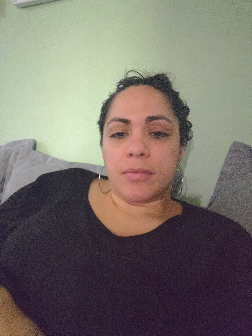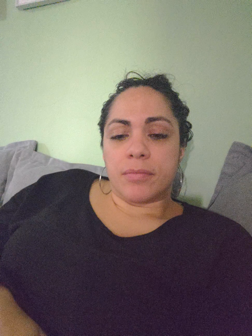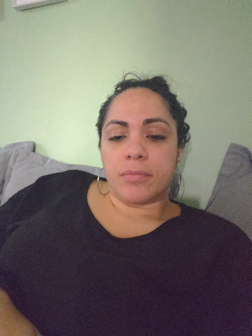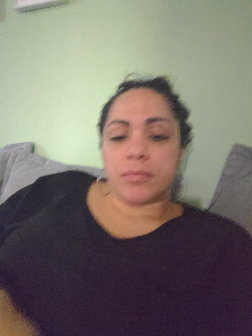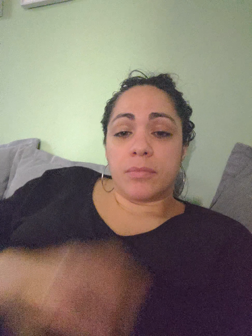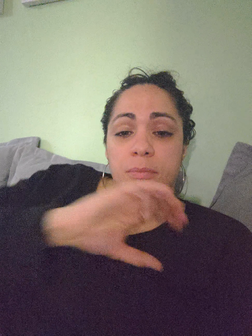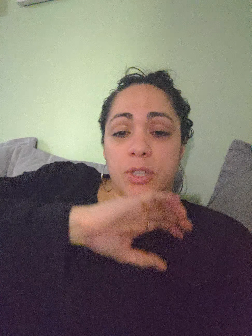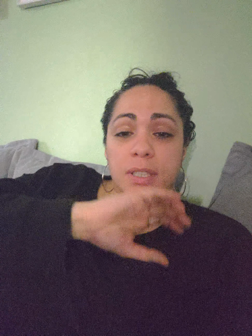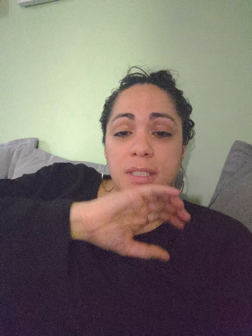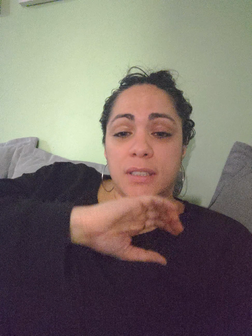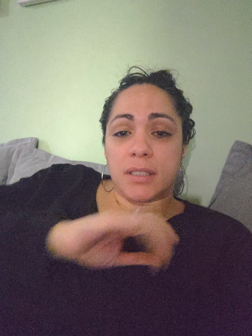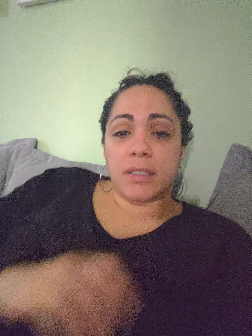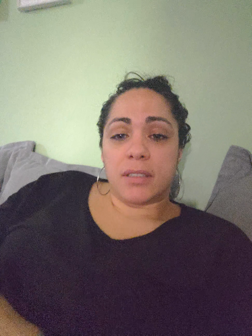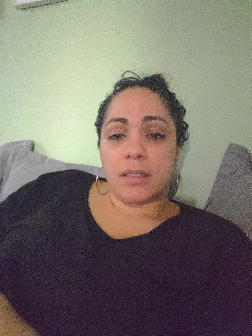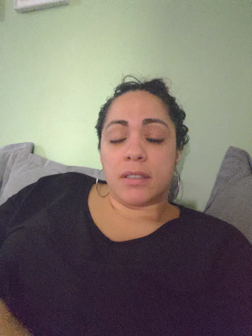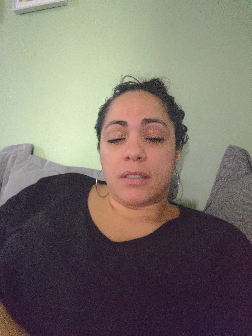police